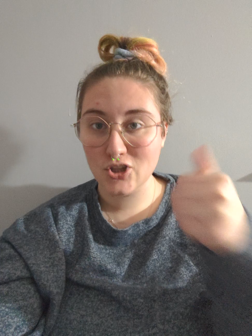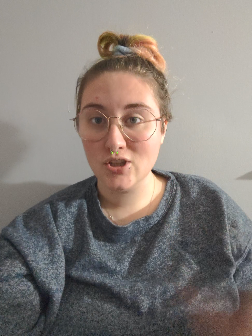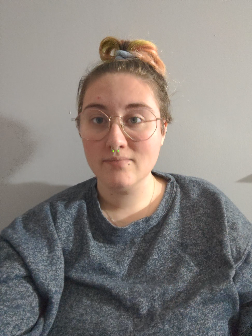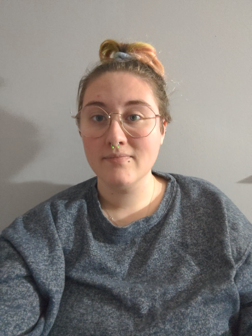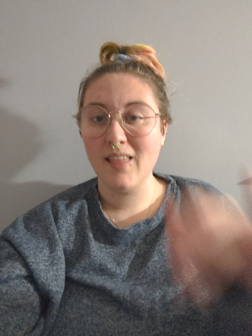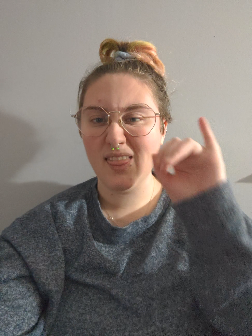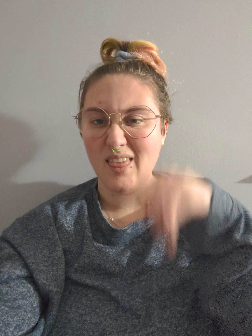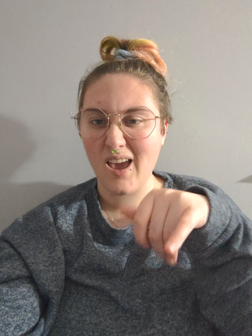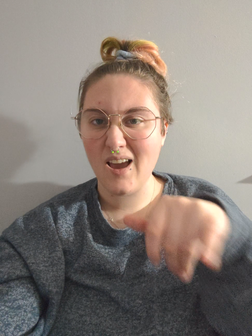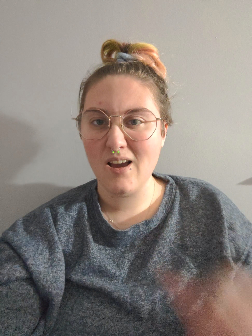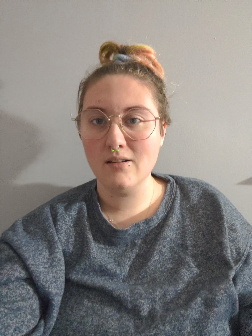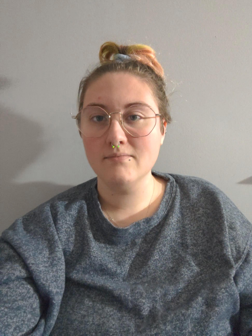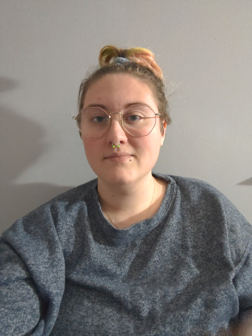that